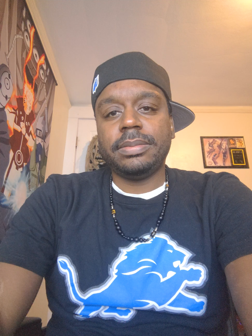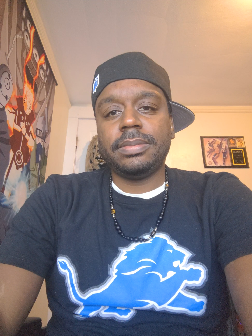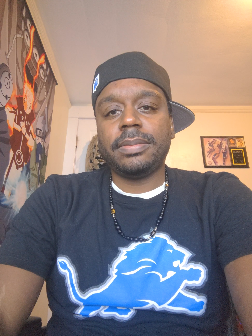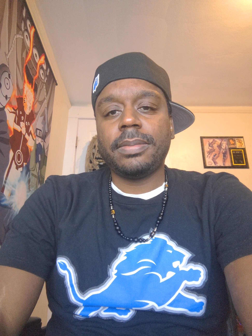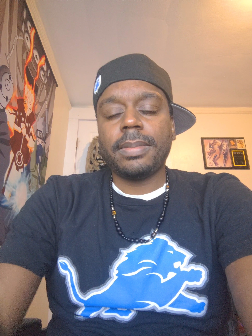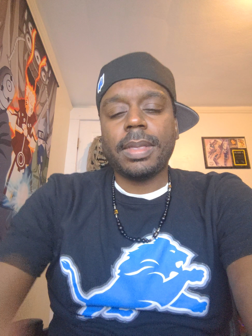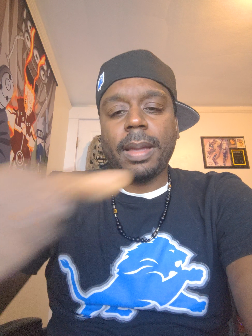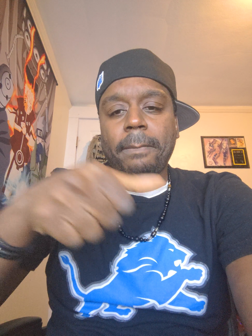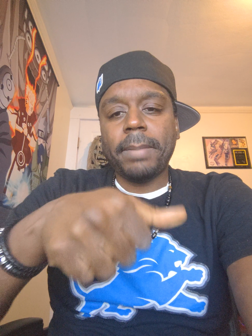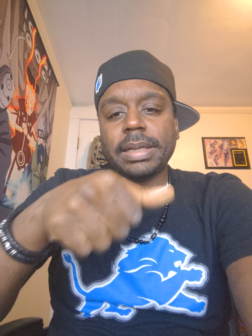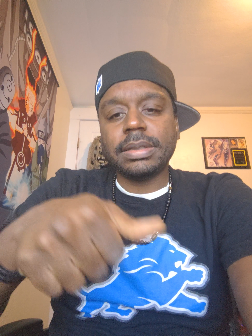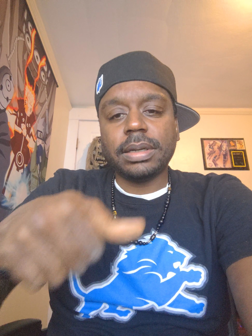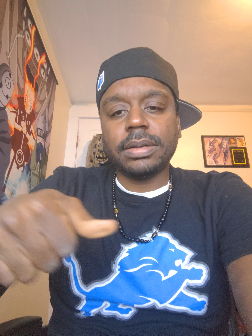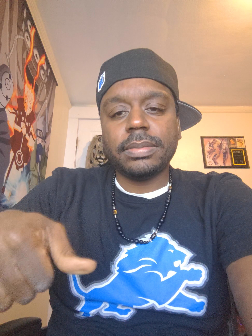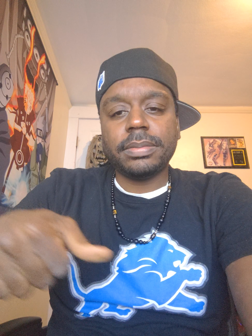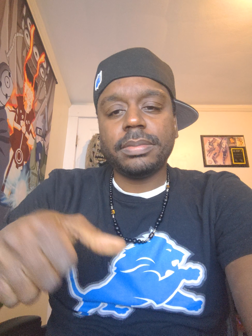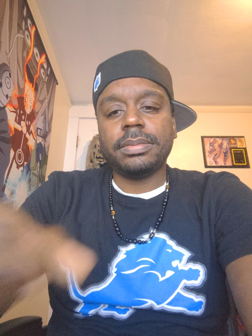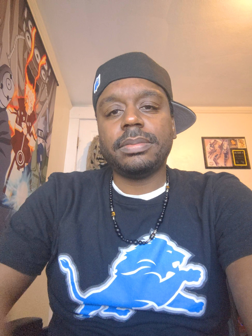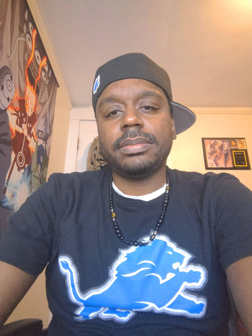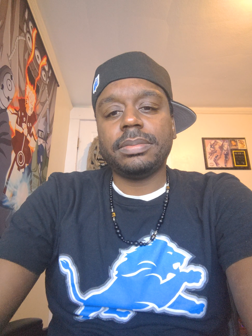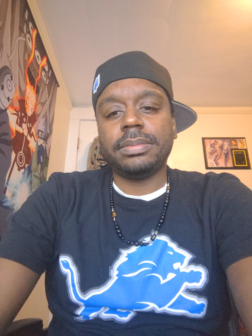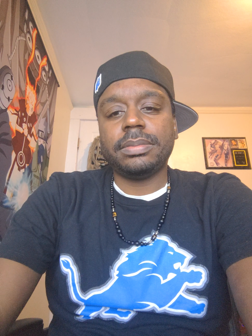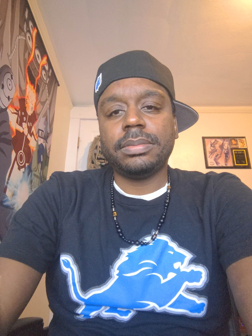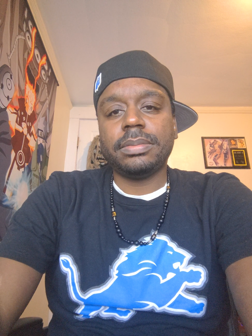puzzle